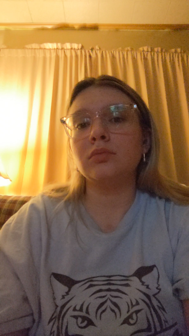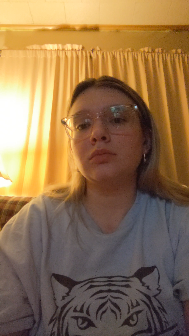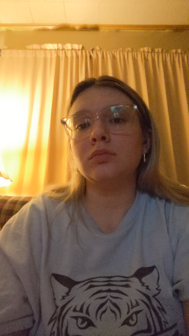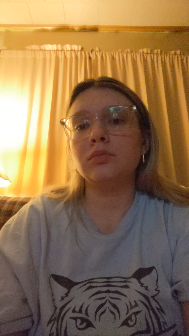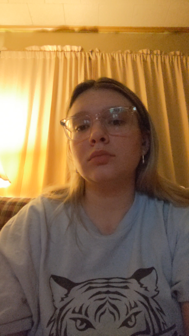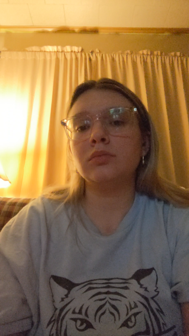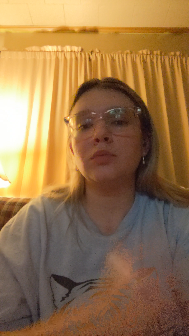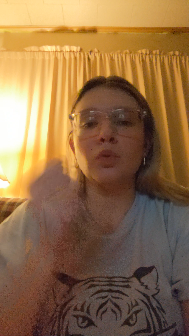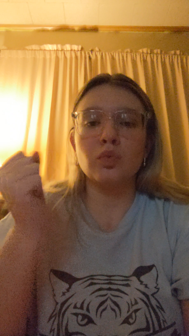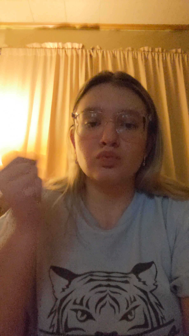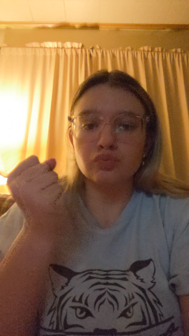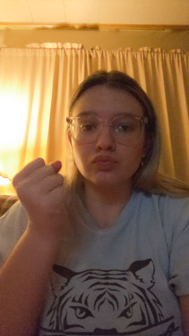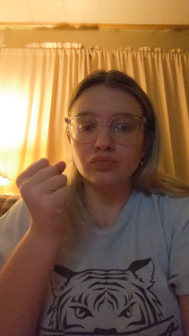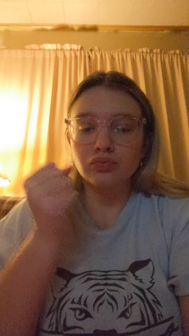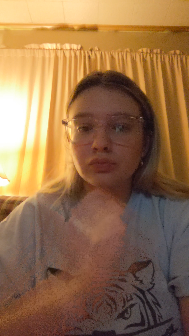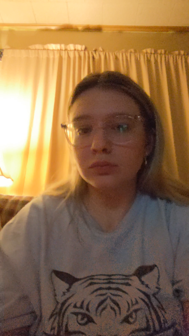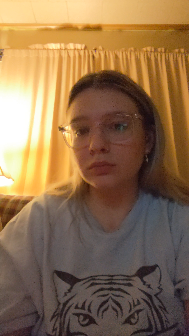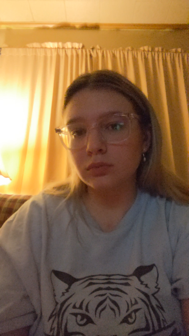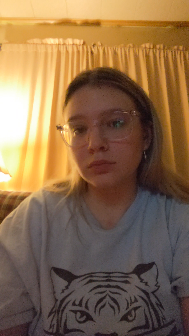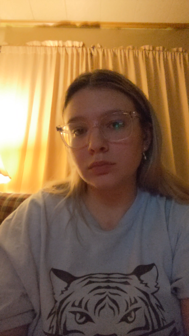cold